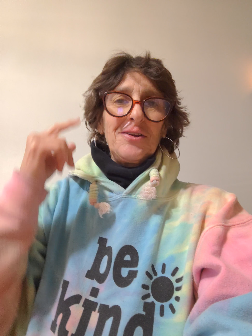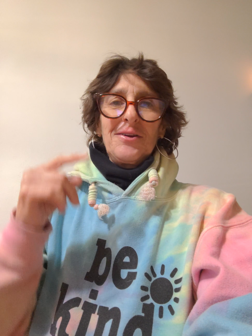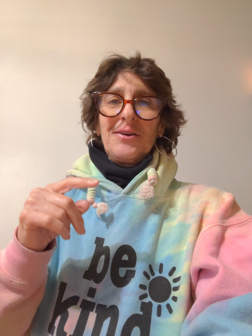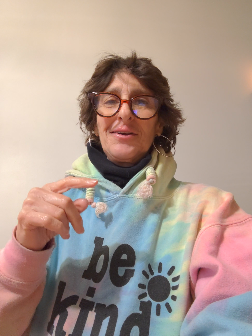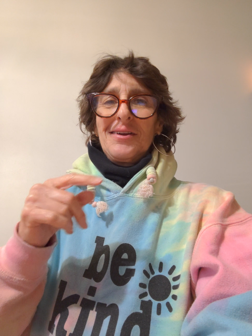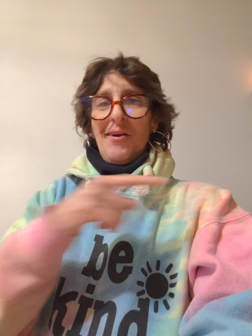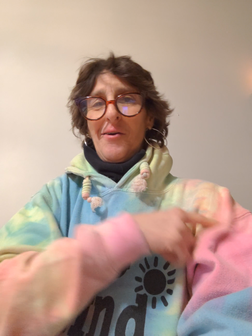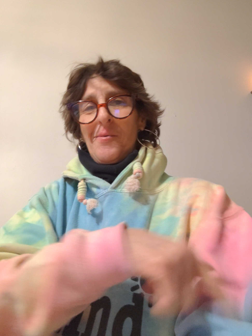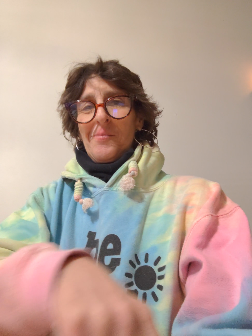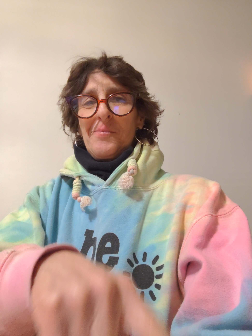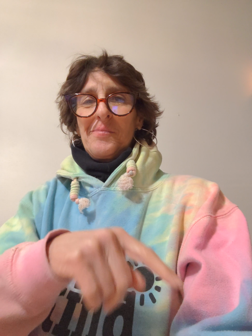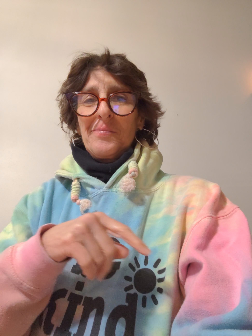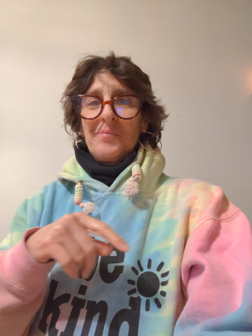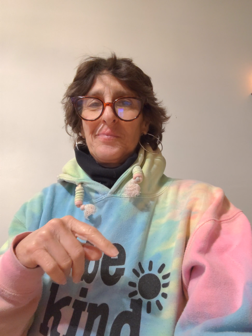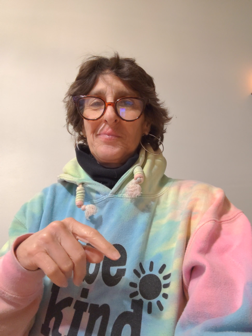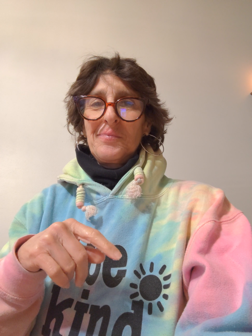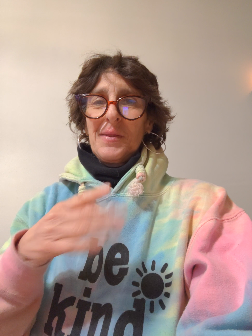arm